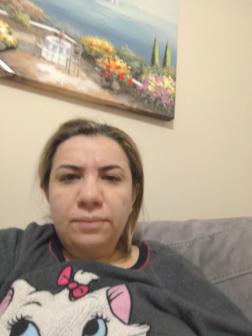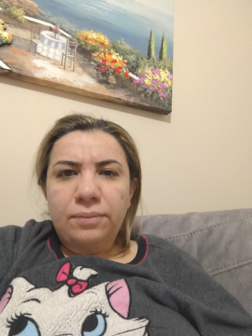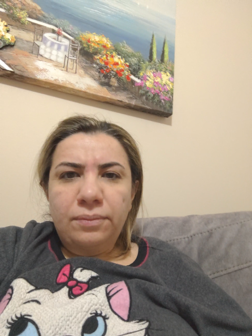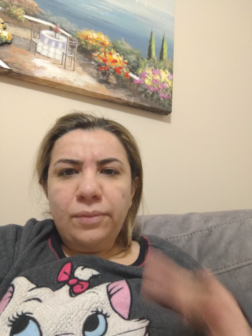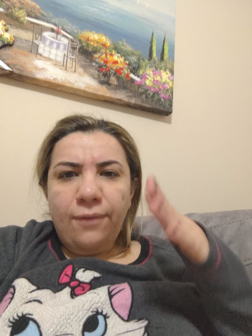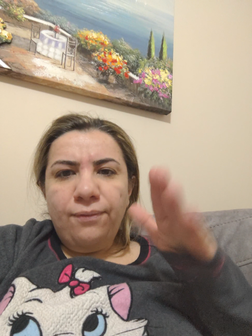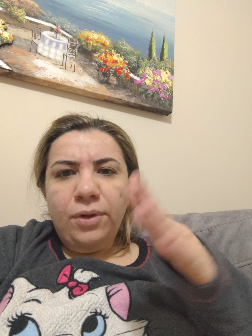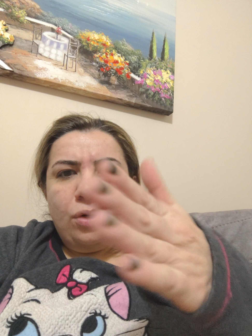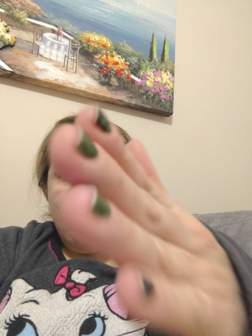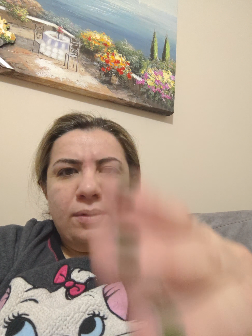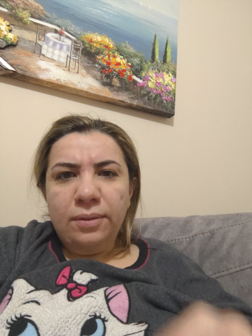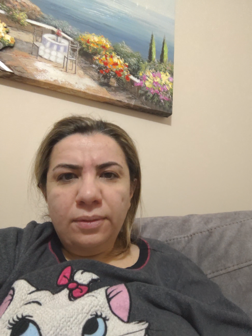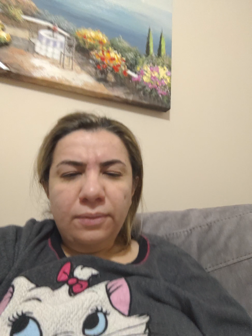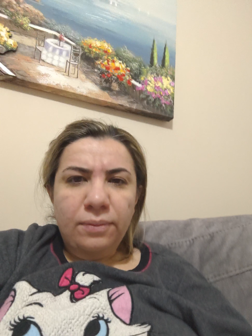fish